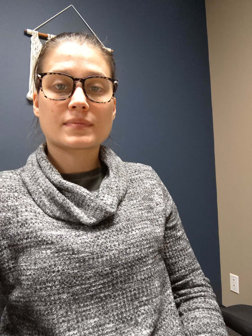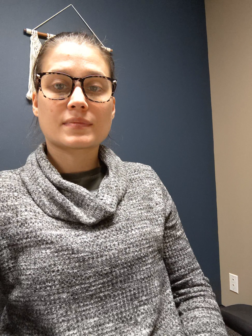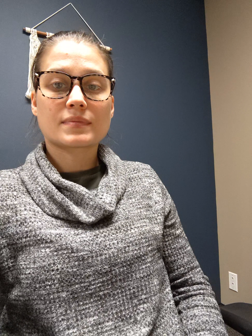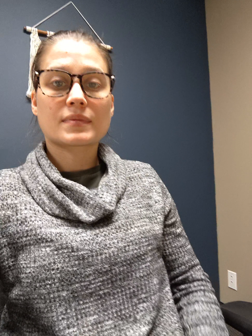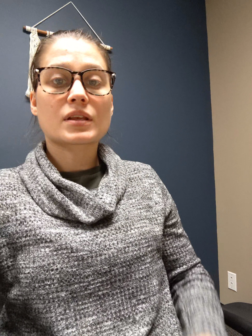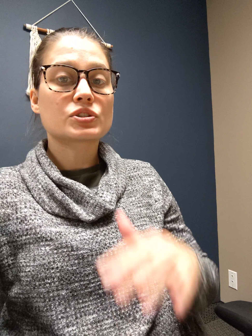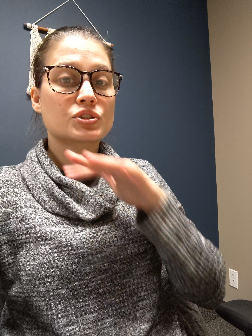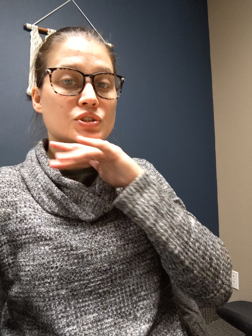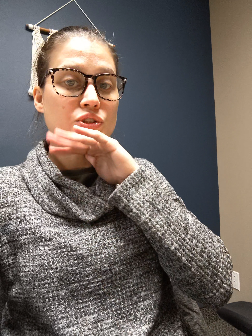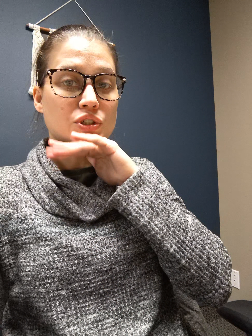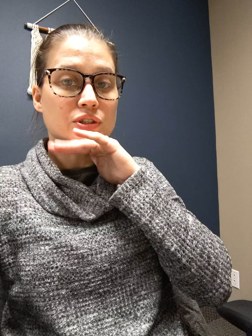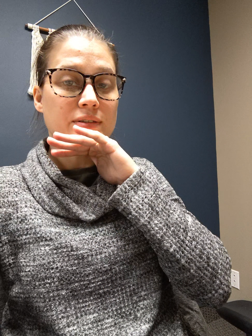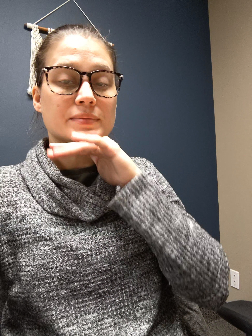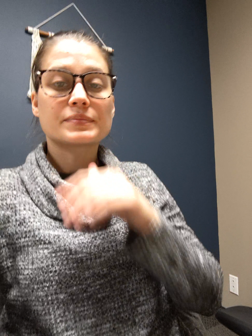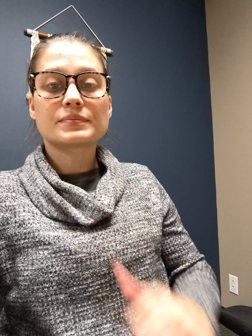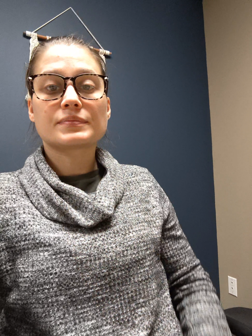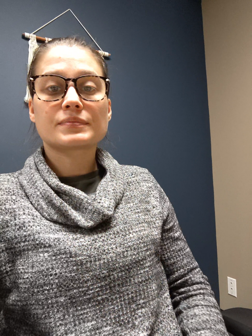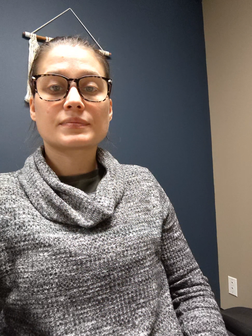dirty